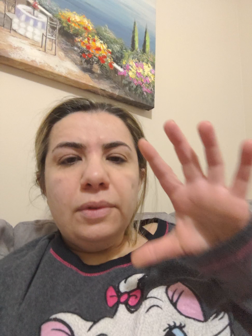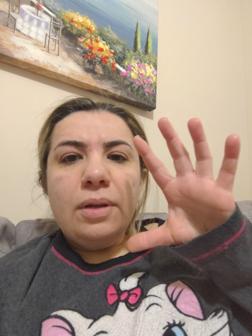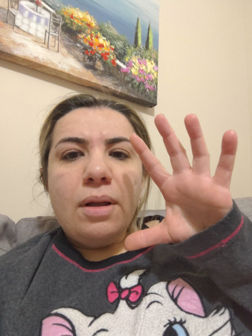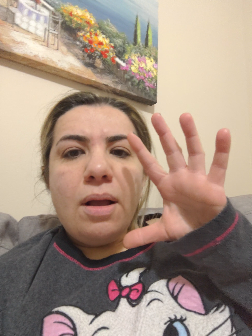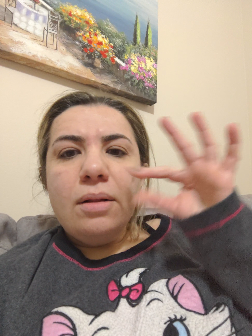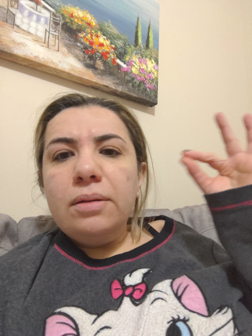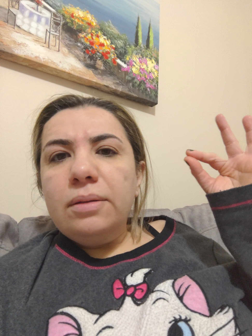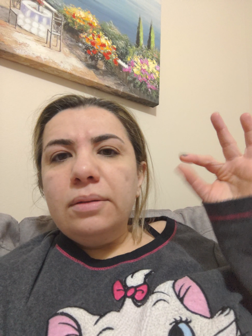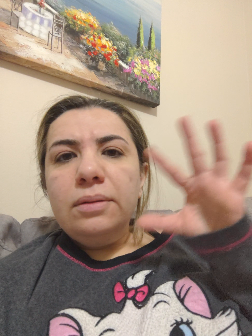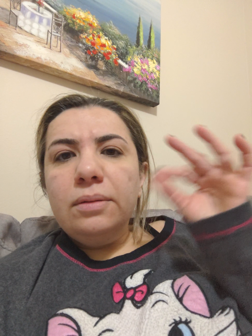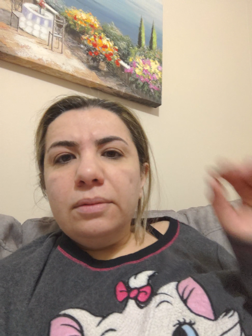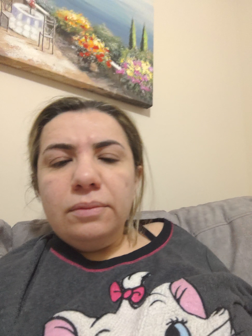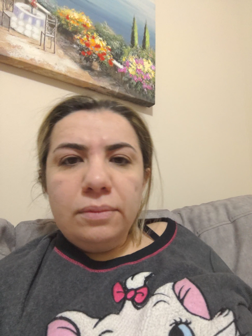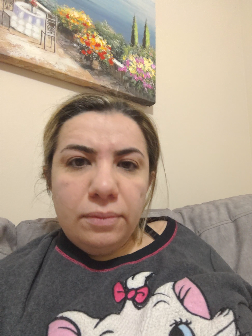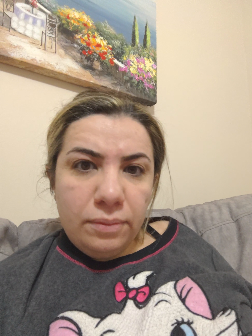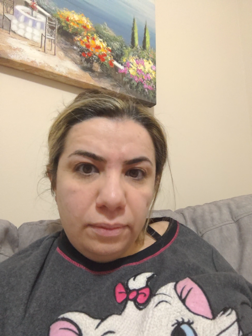cat